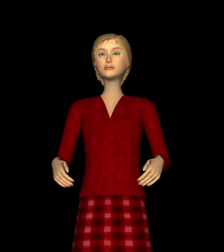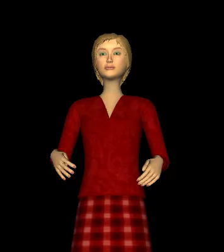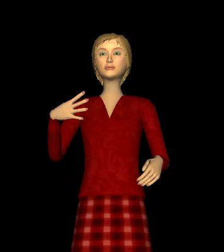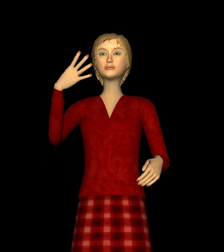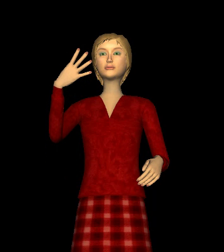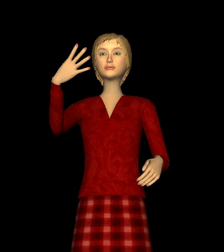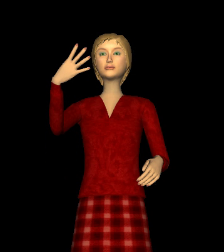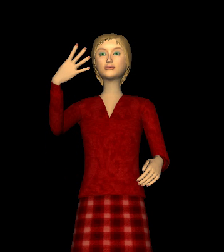4